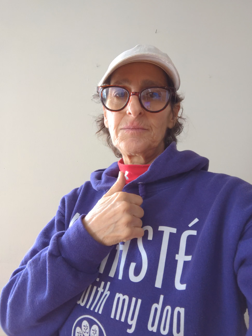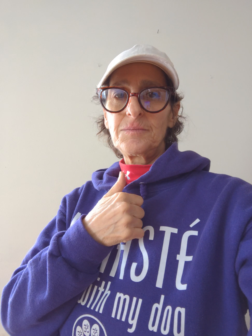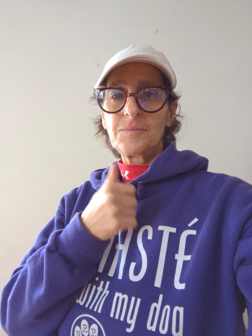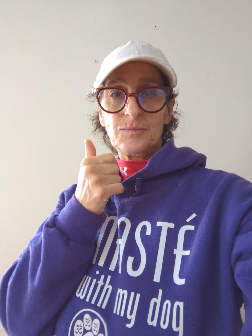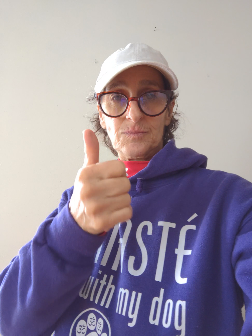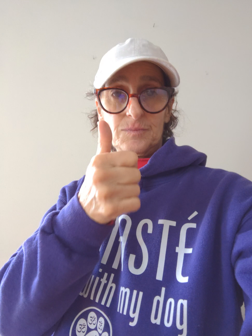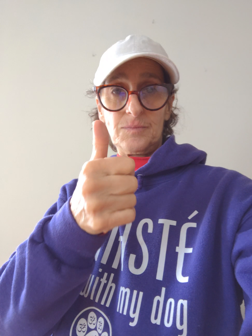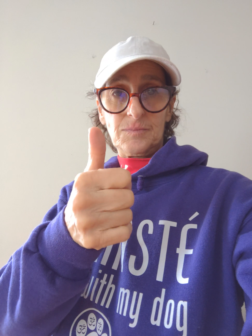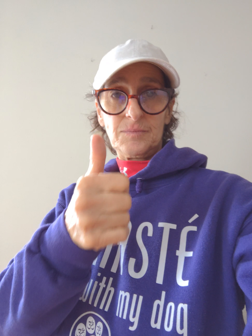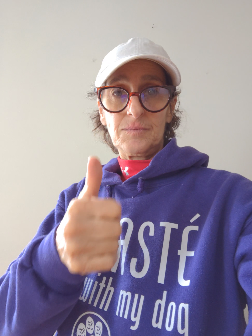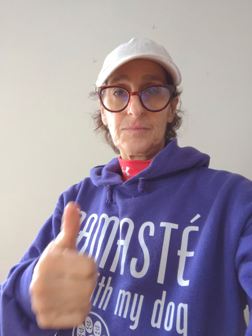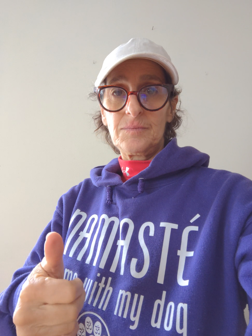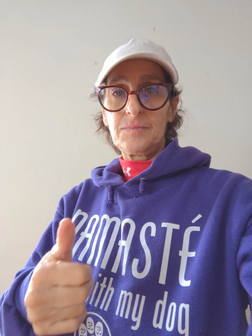yourself